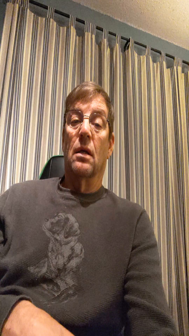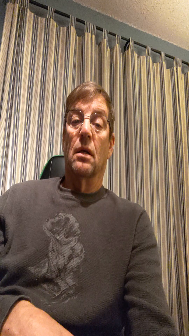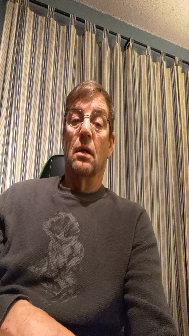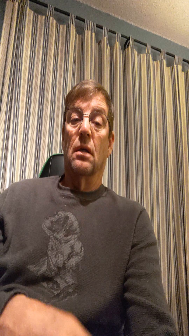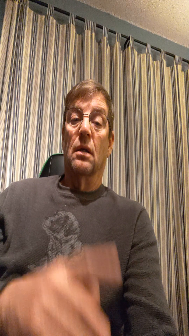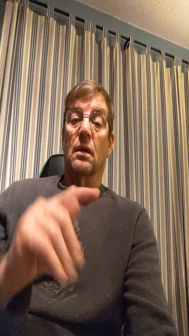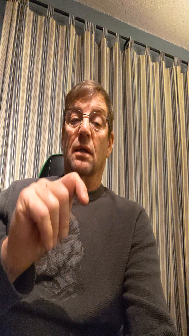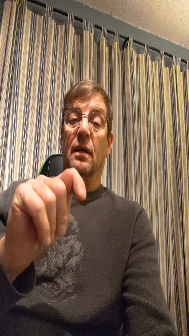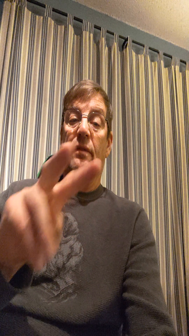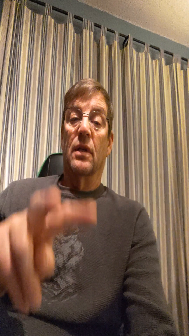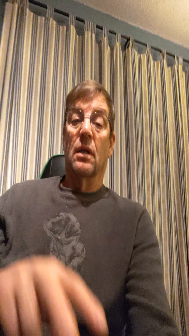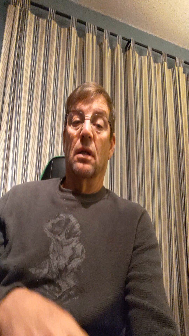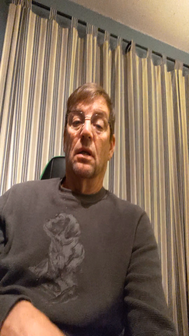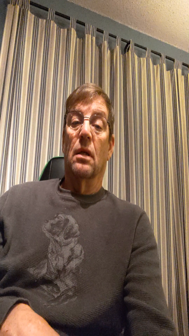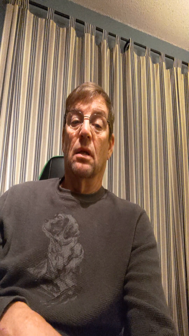TV